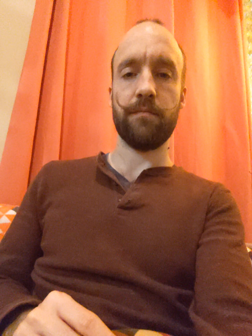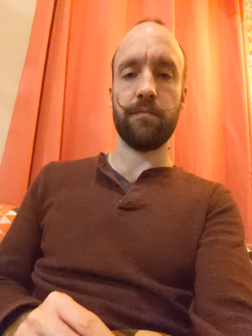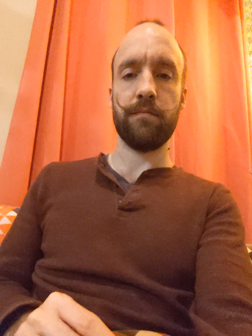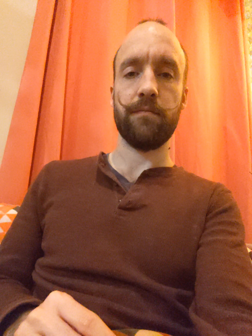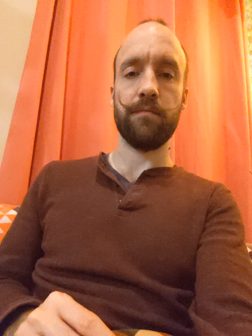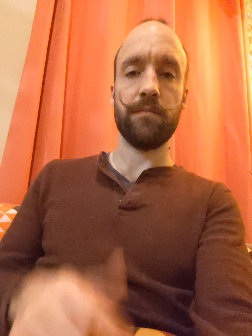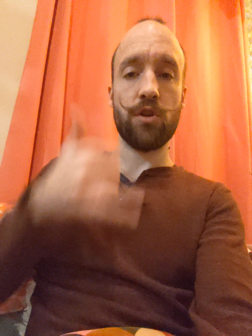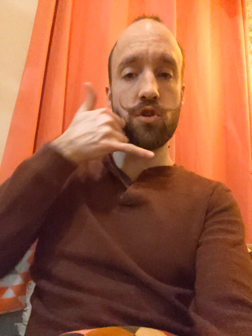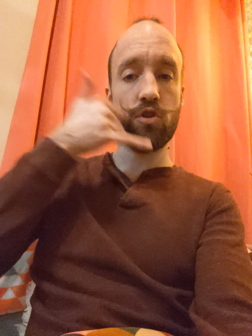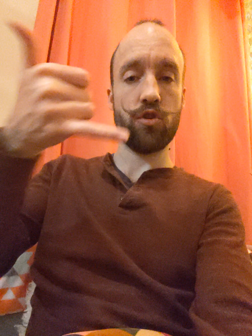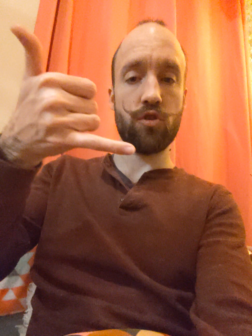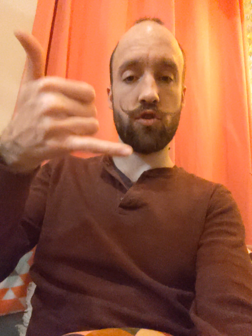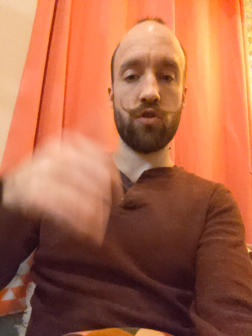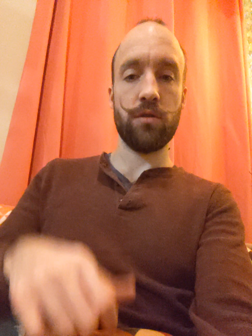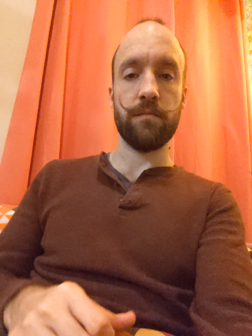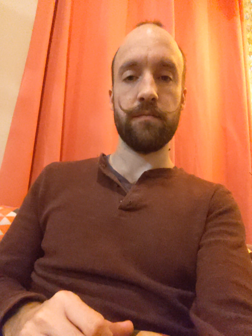call on the phone